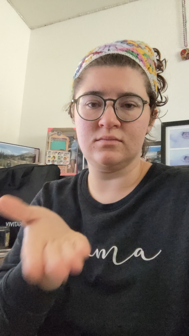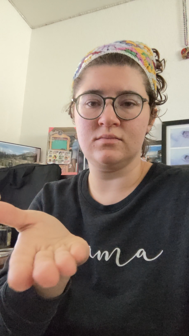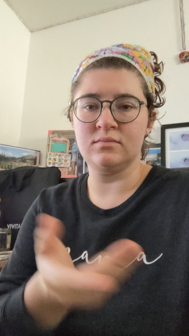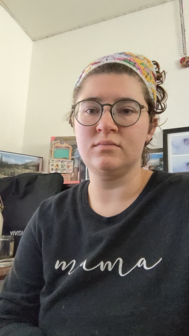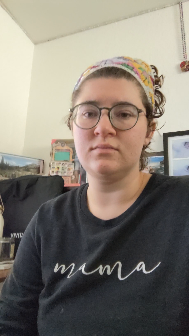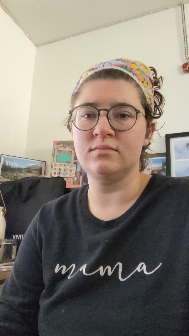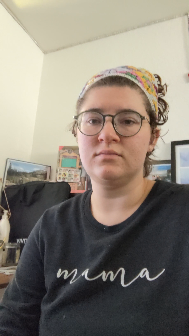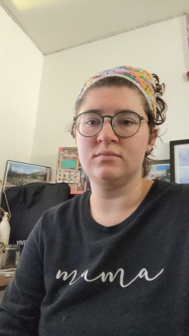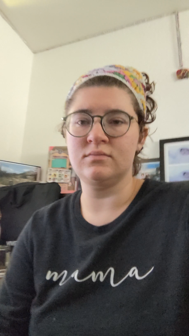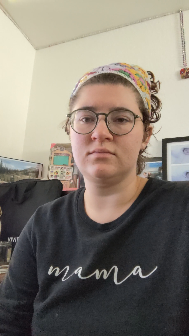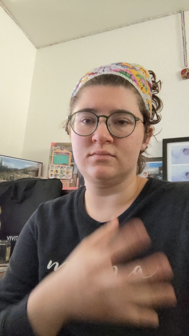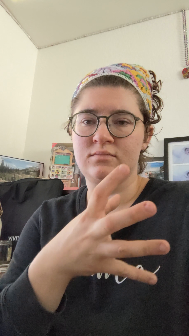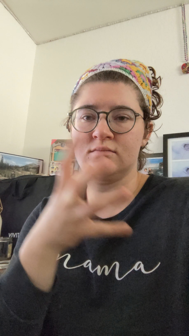a lot